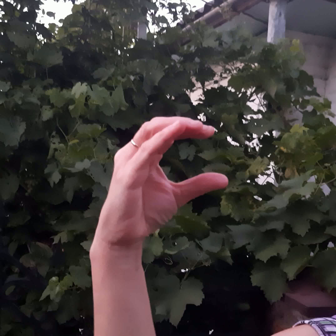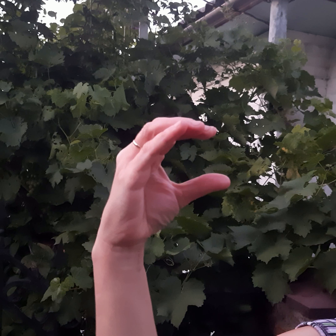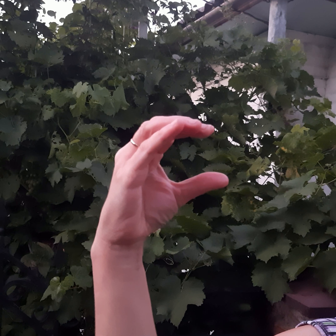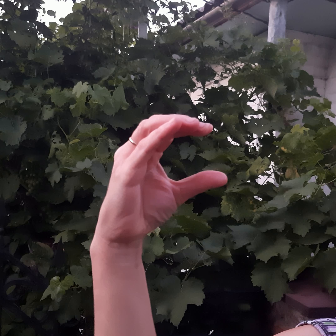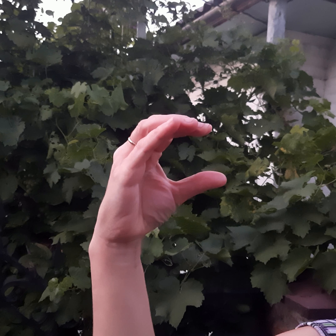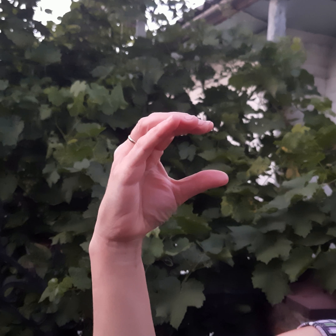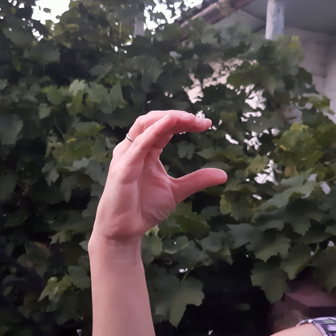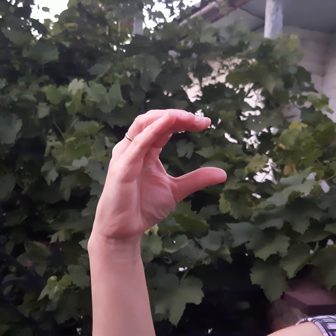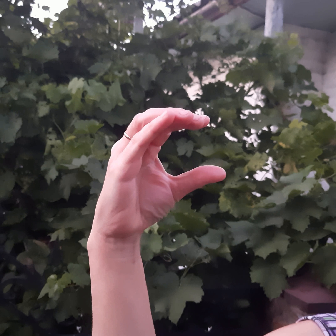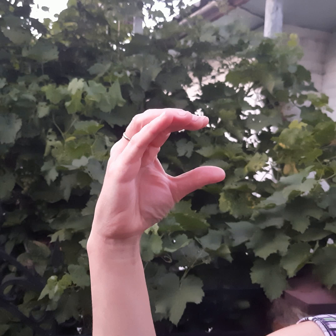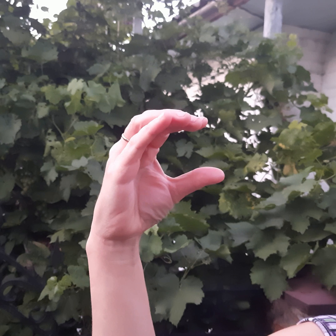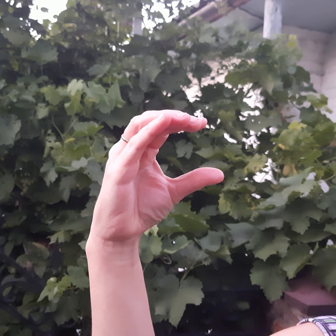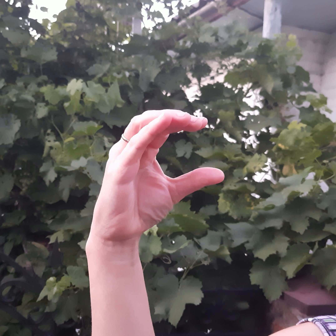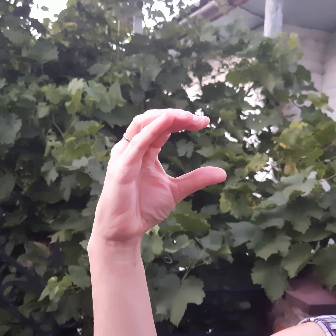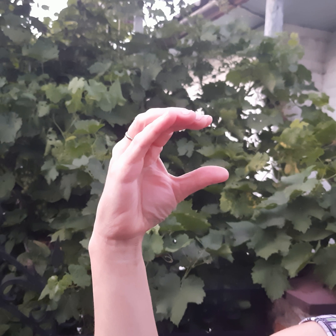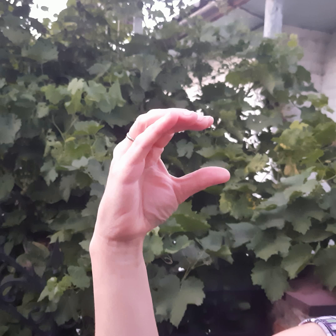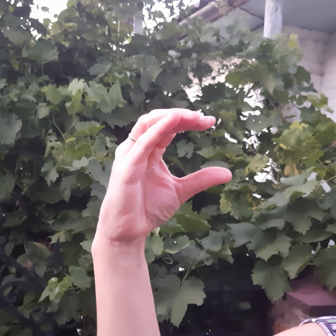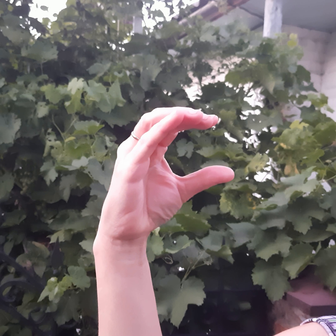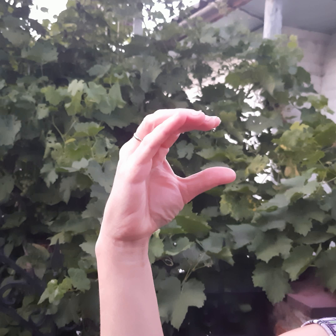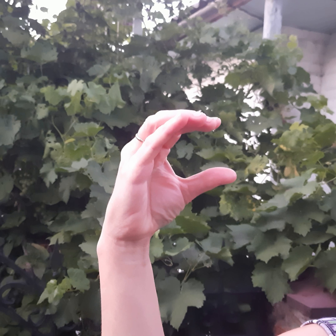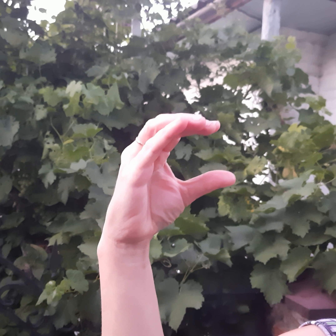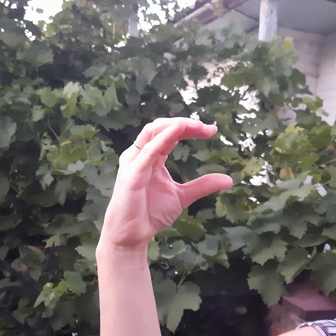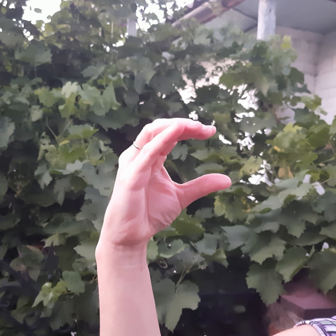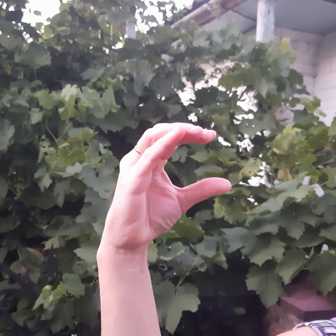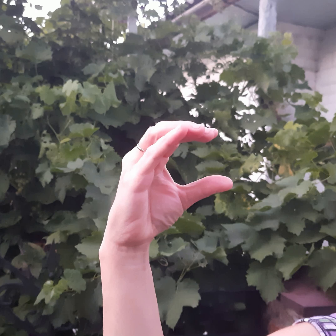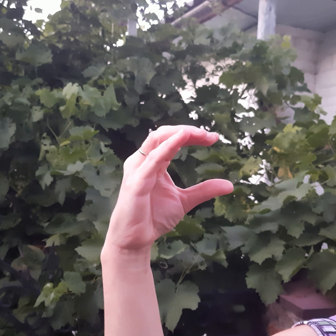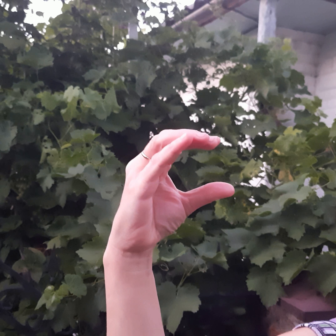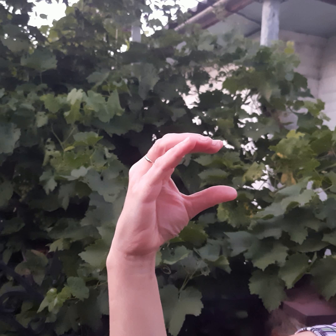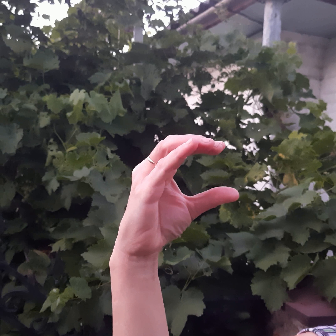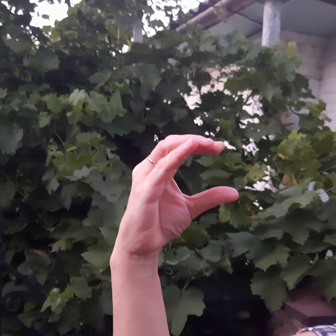С